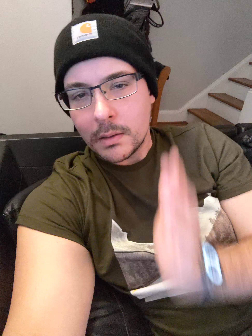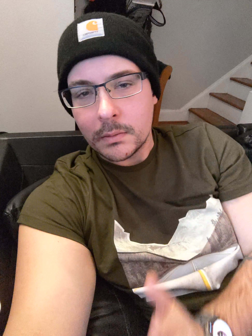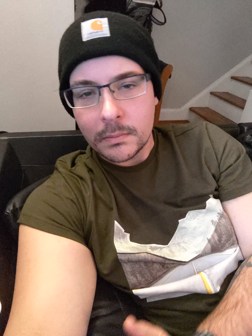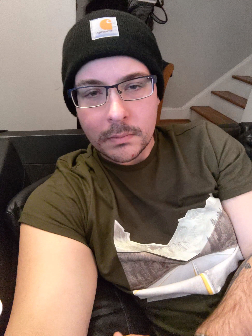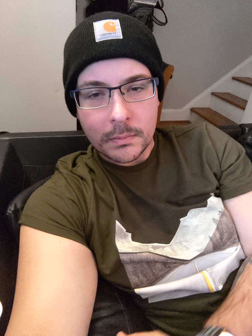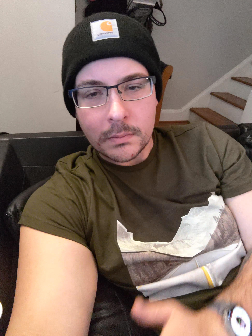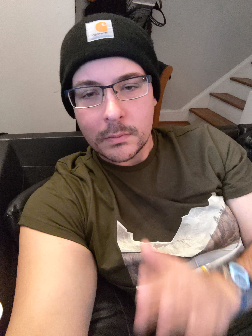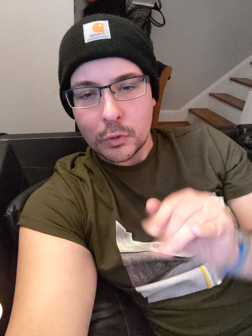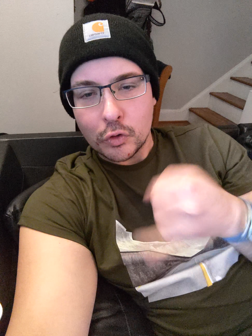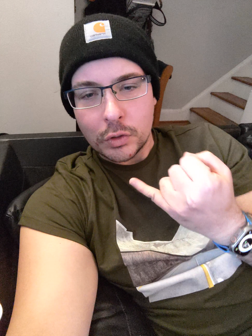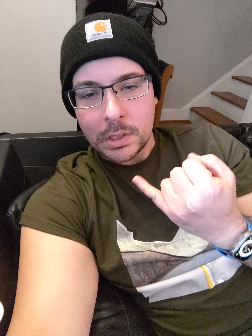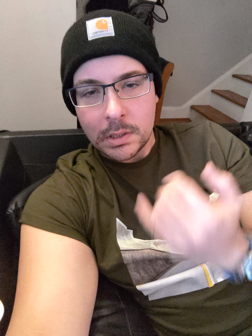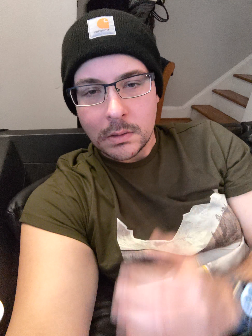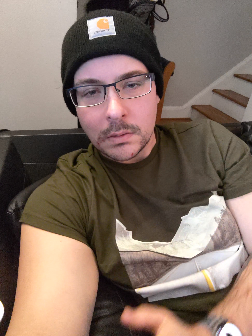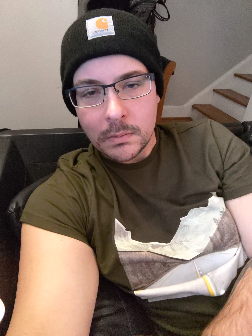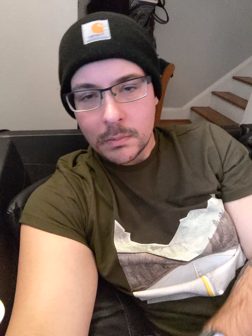jeans